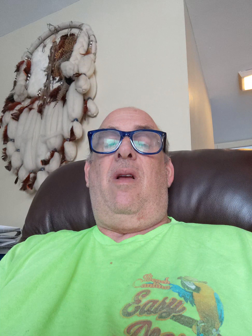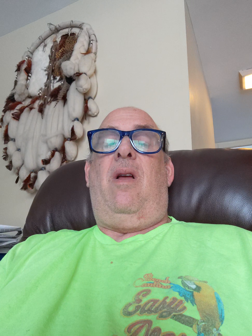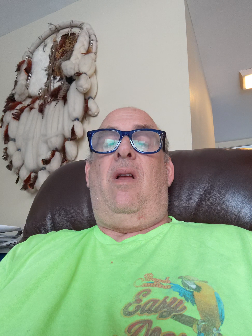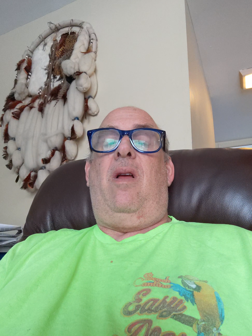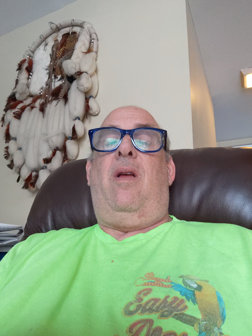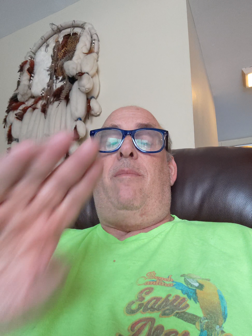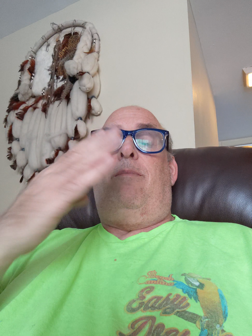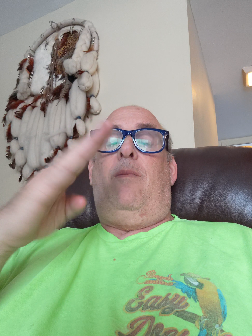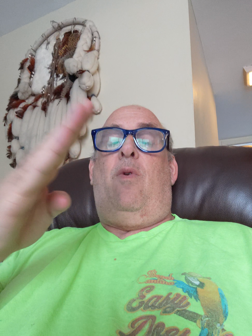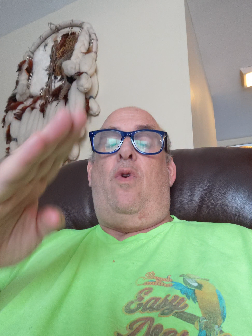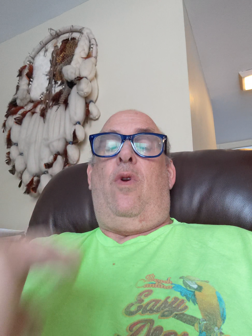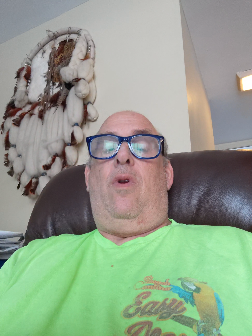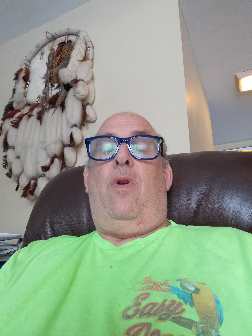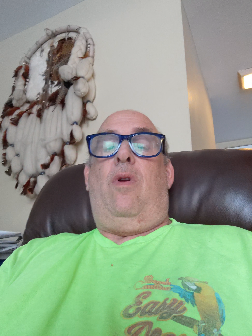blue